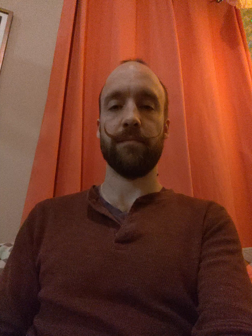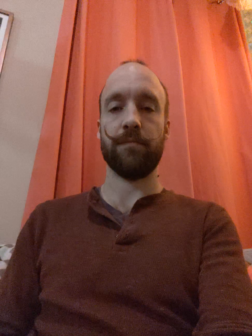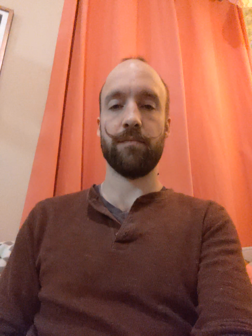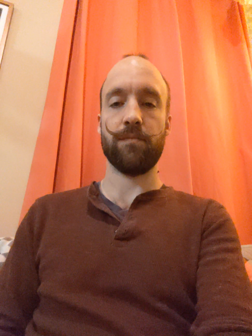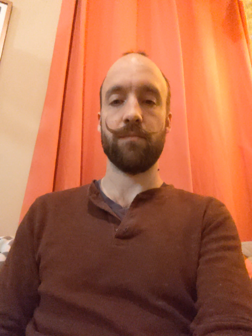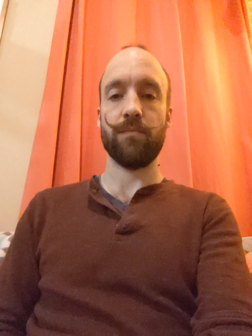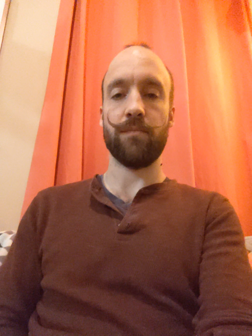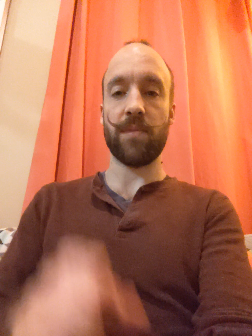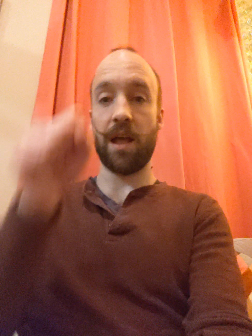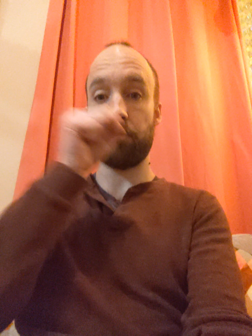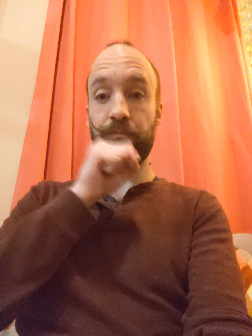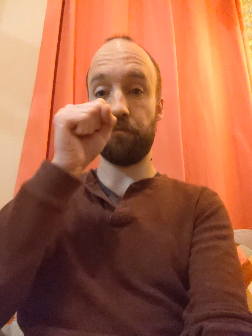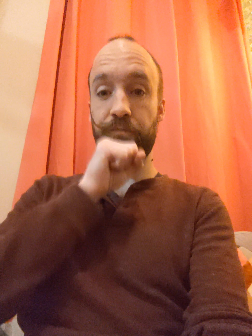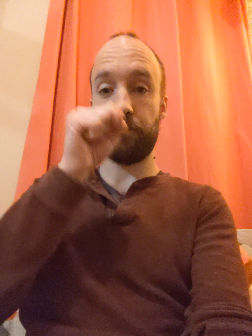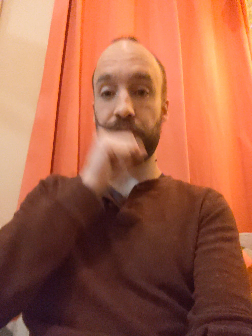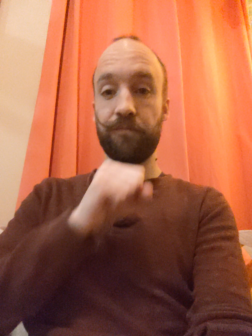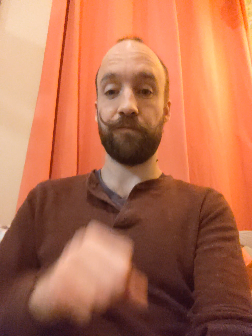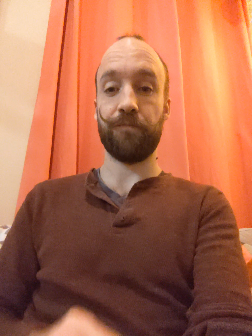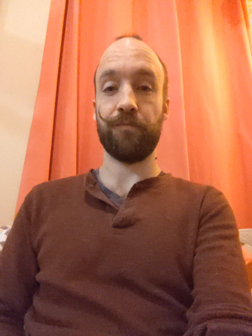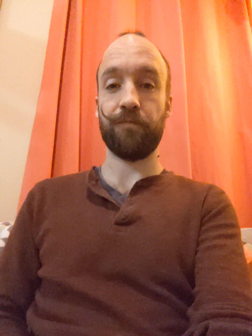ice cream